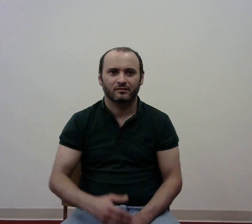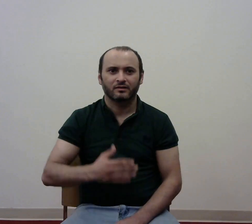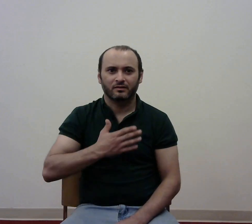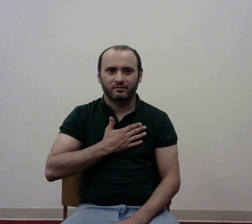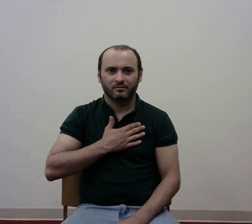mən